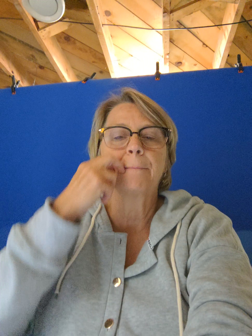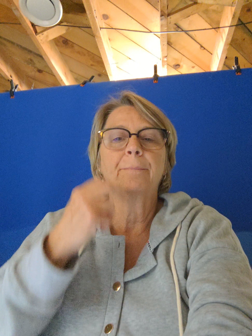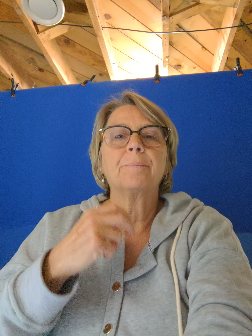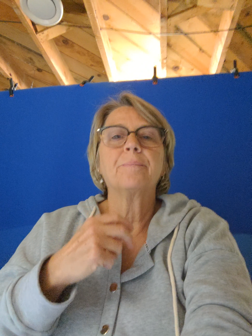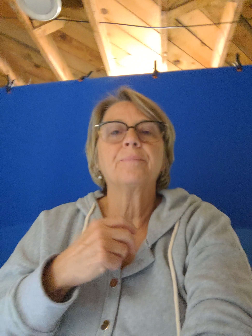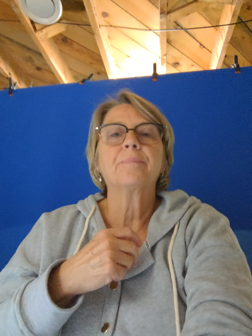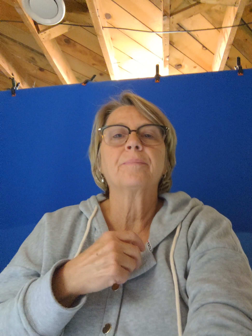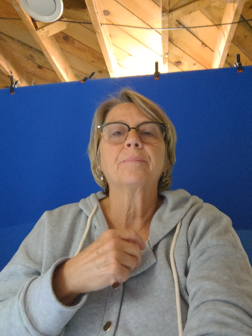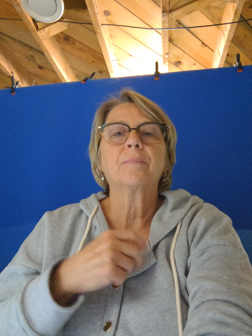gum